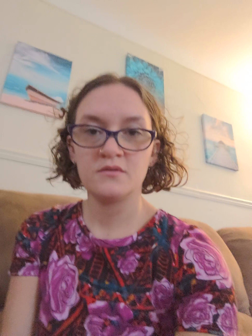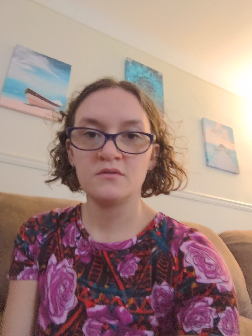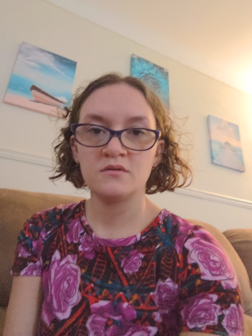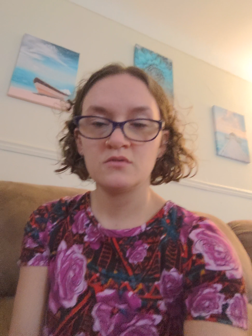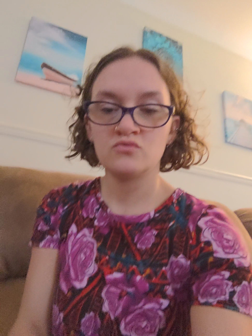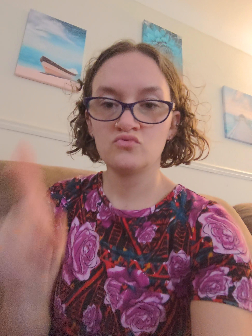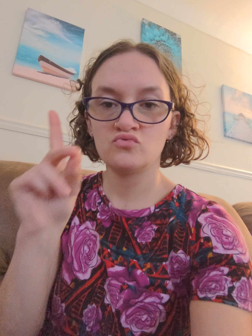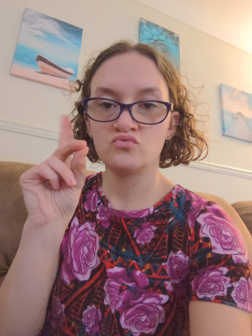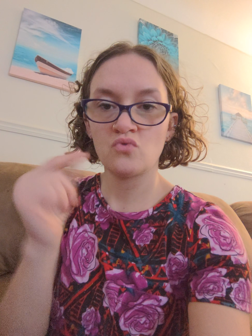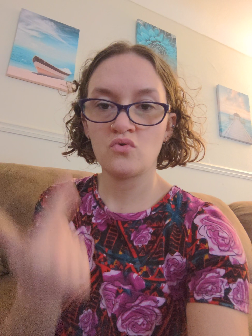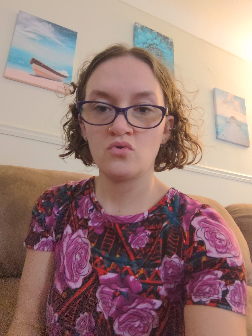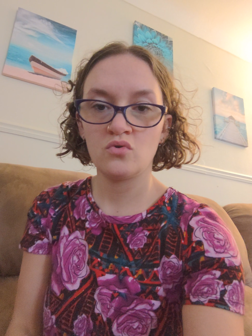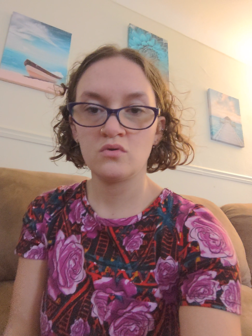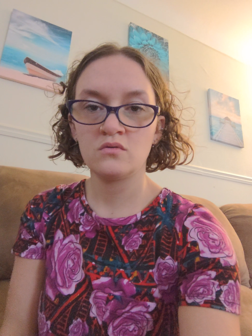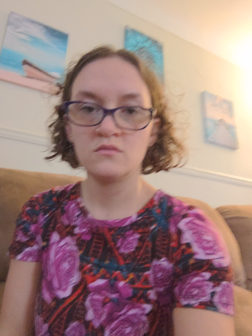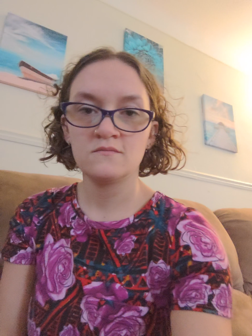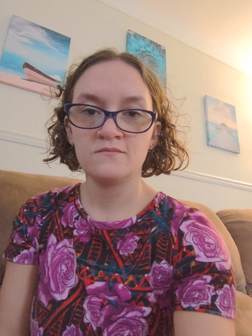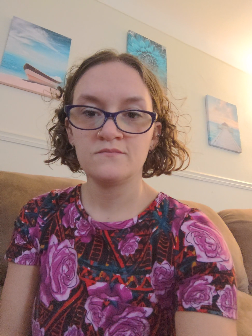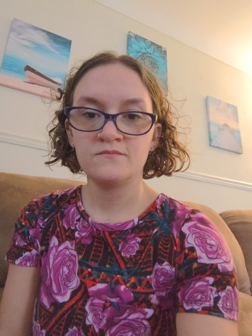dog